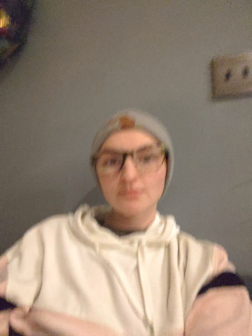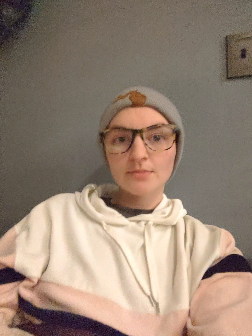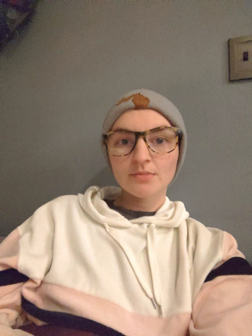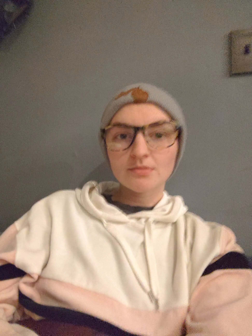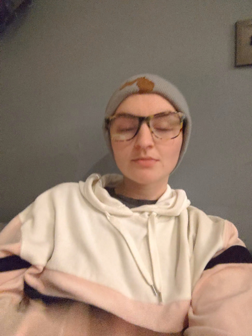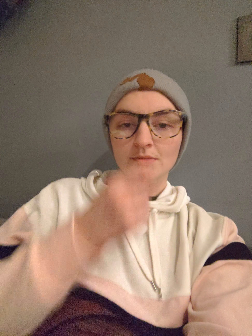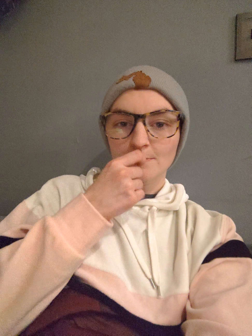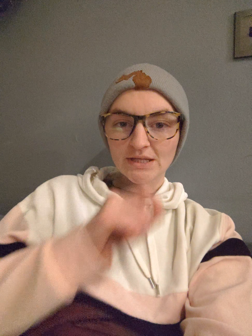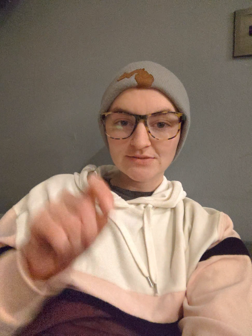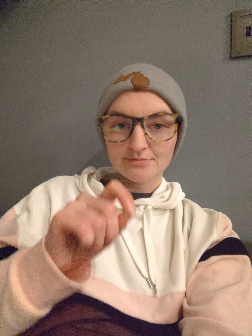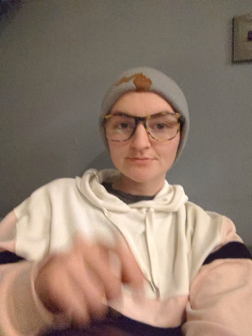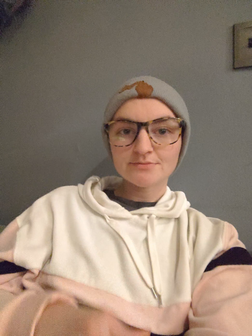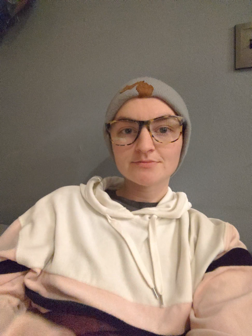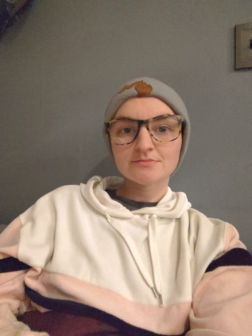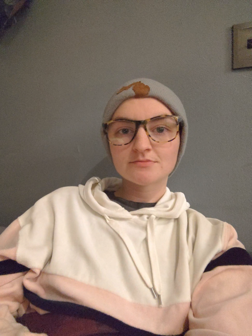pen